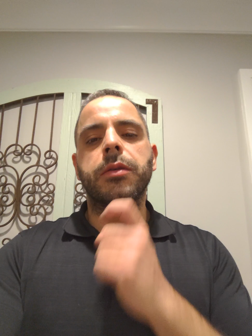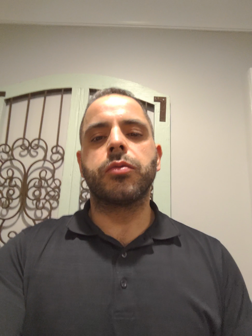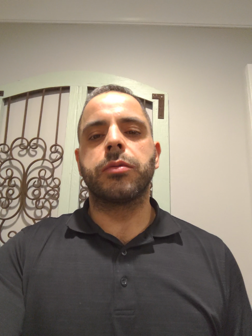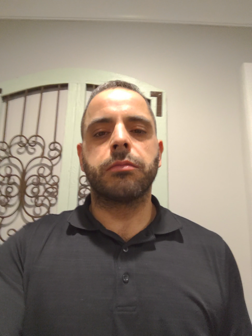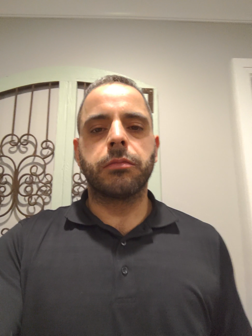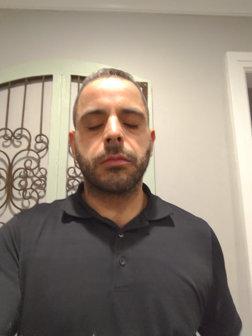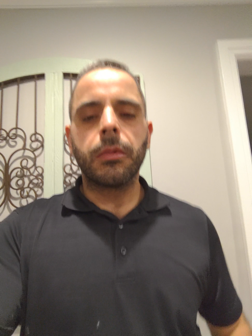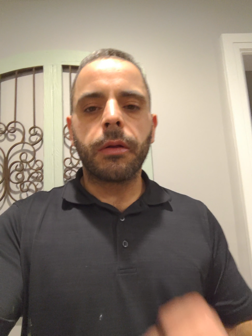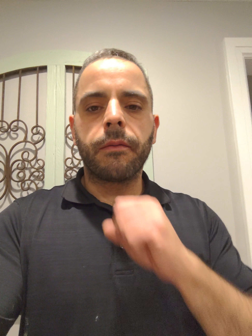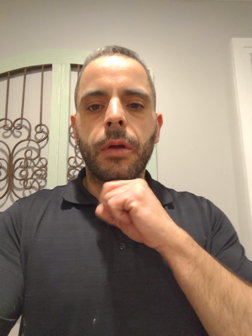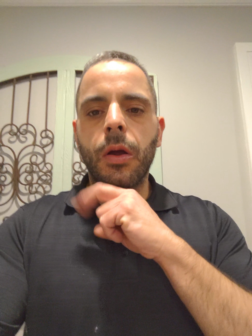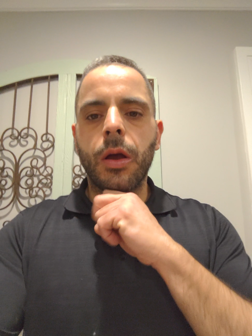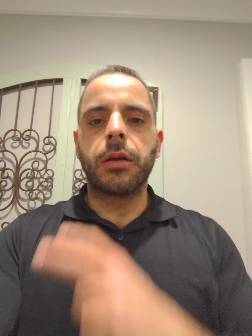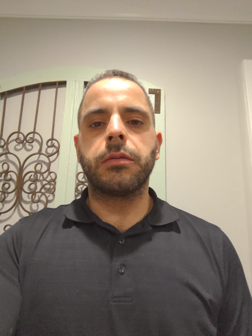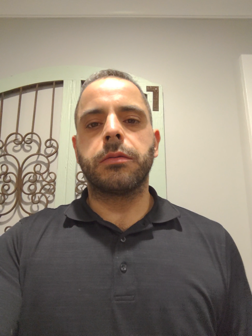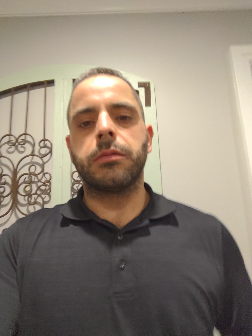frog